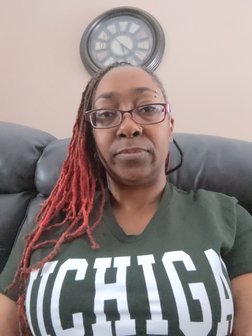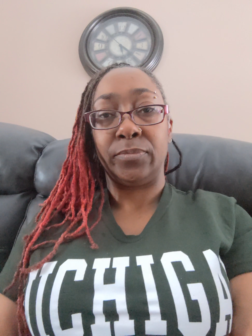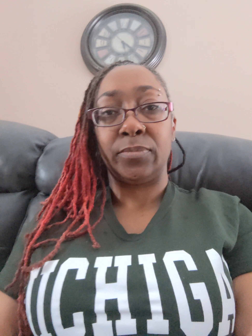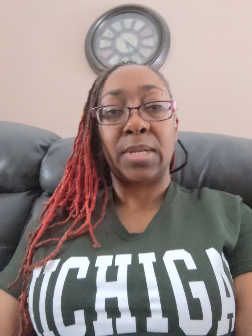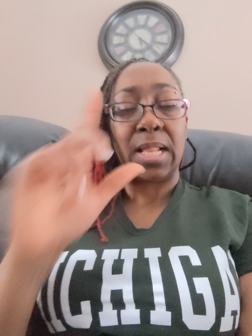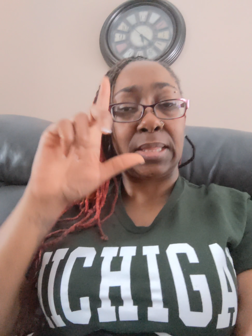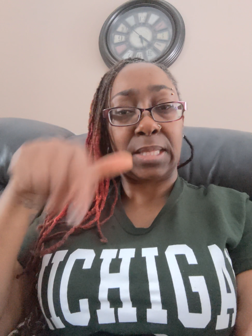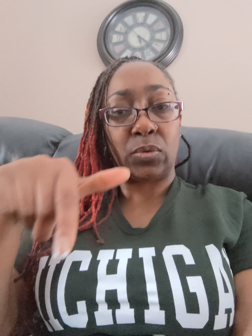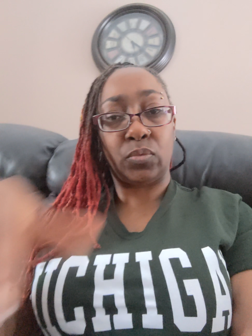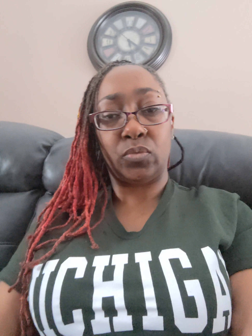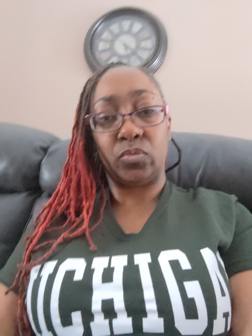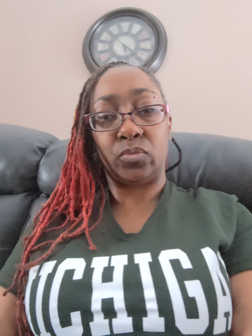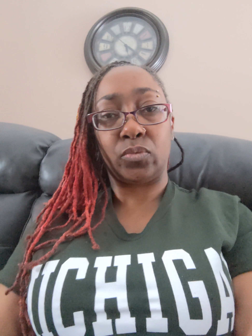later